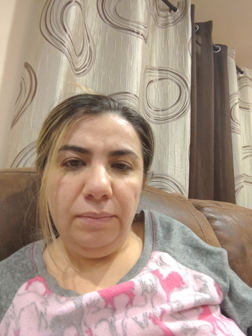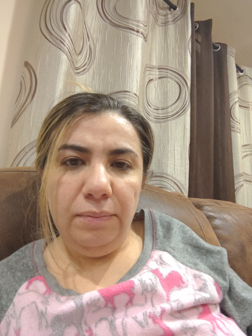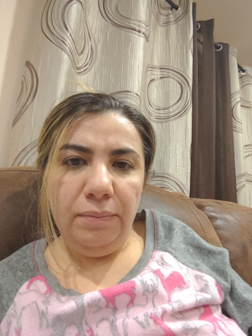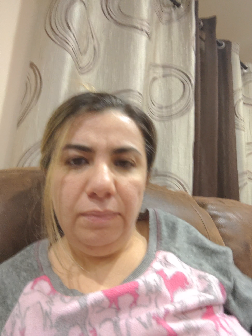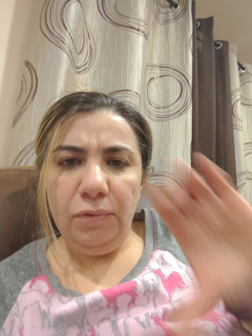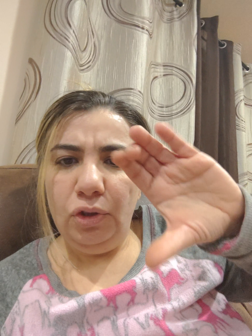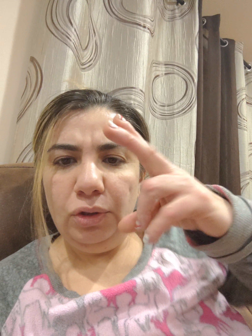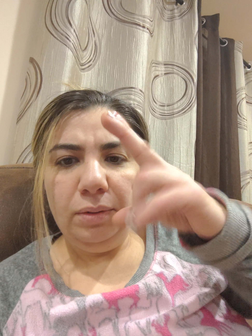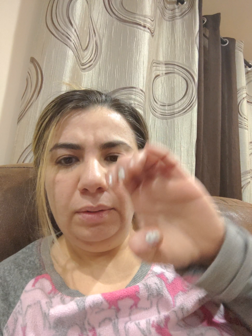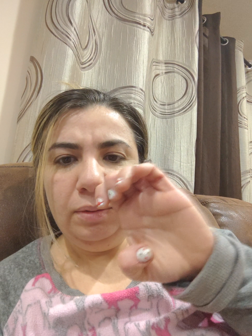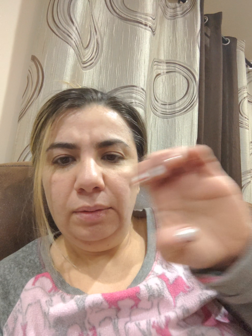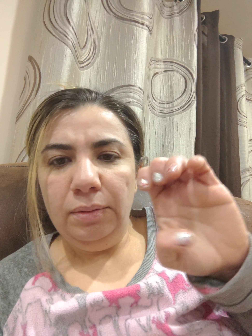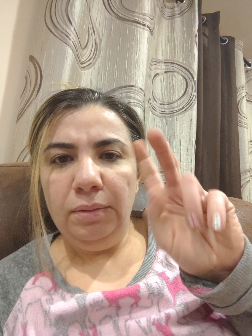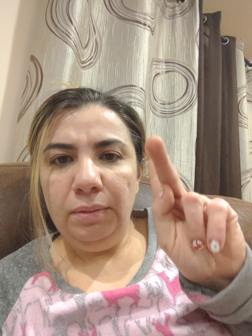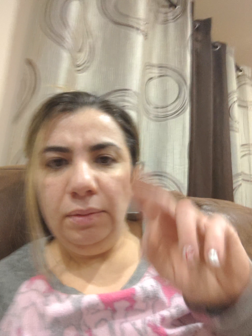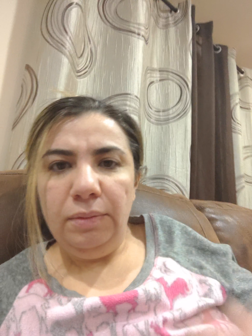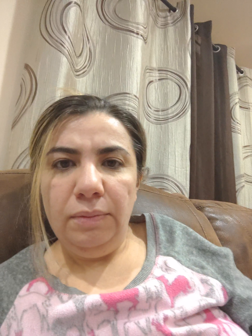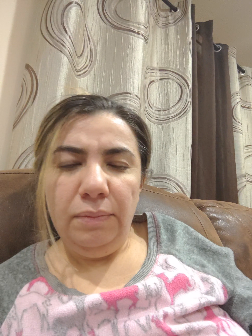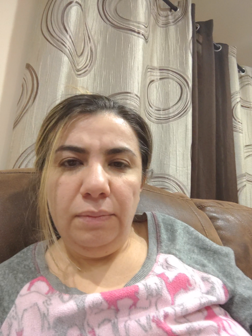cheek